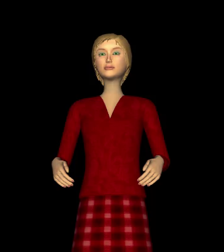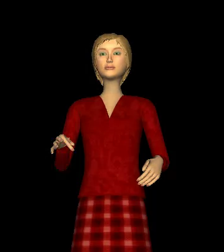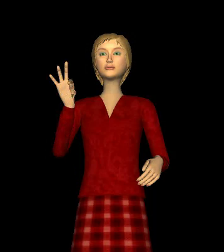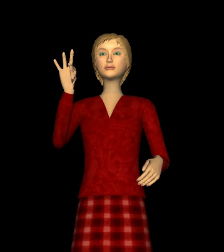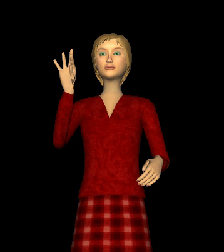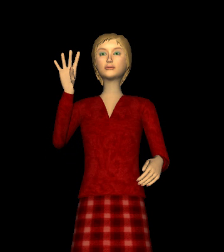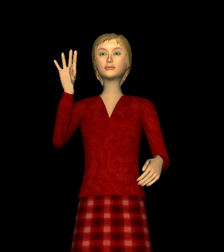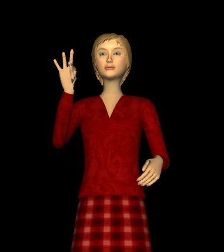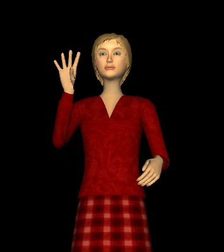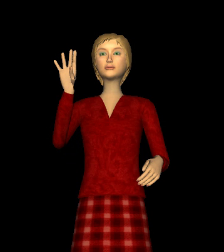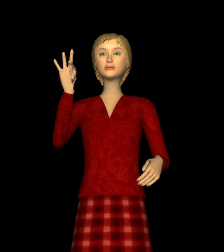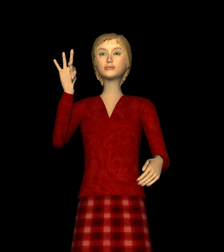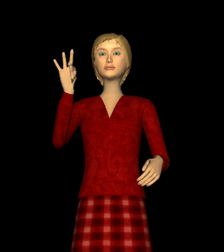50